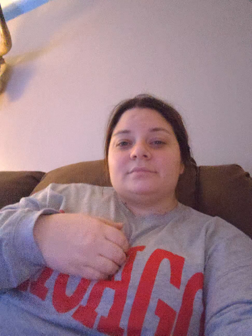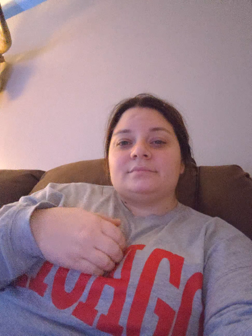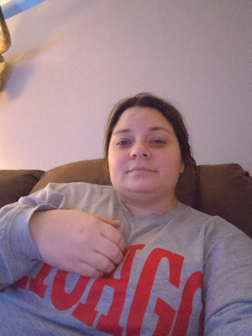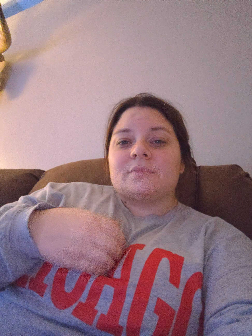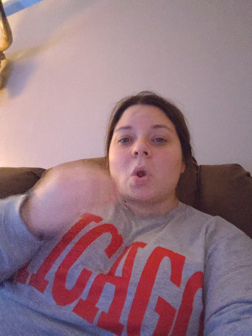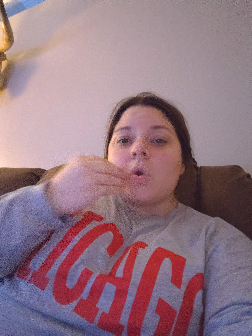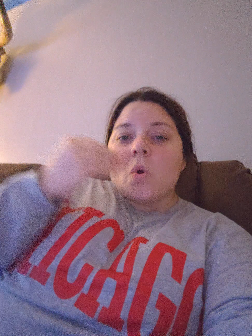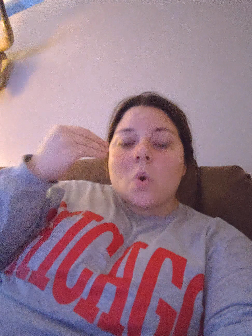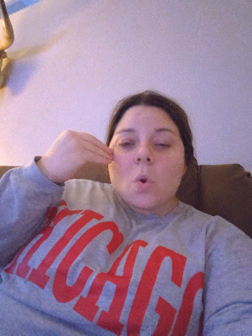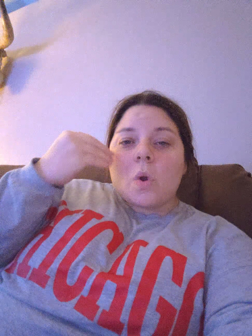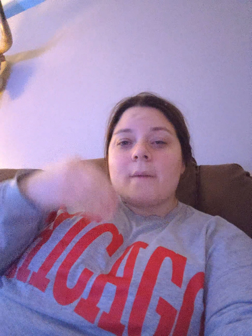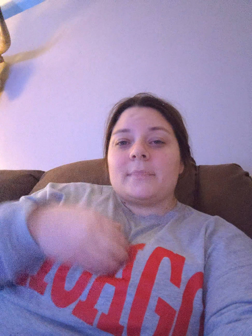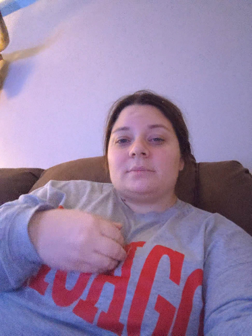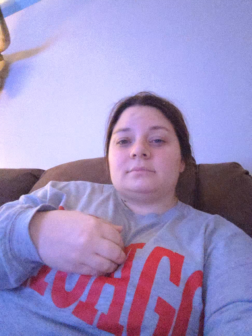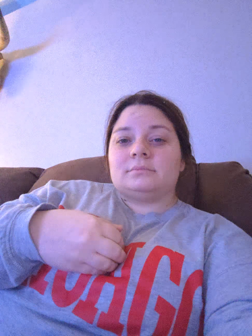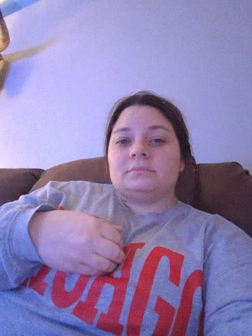home